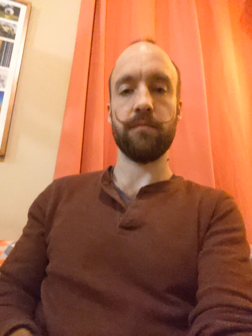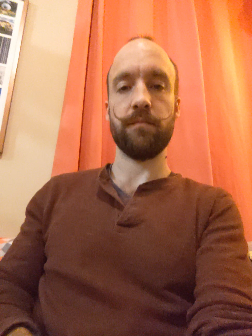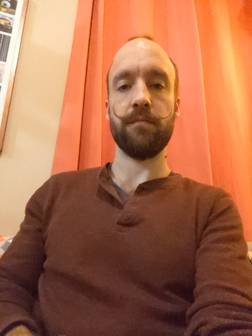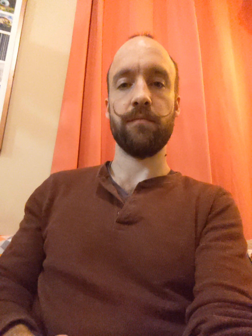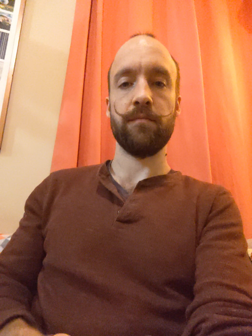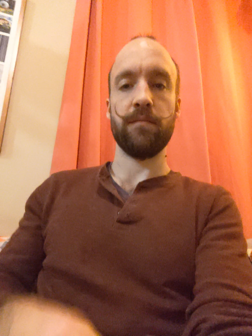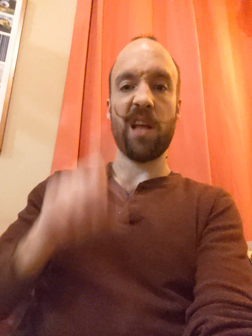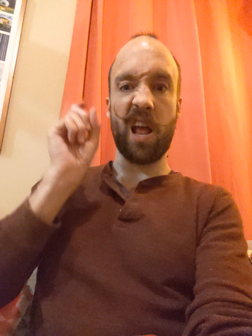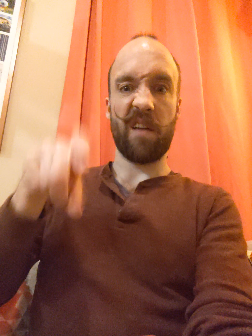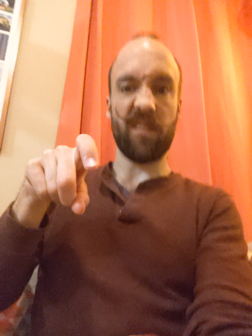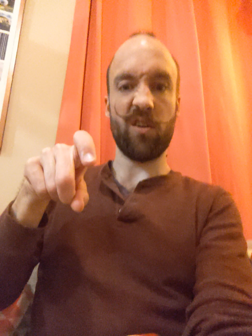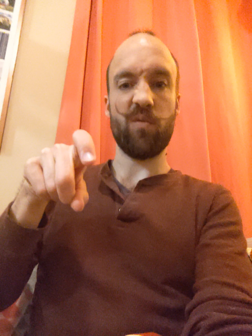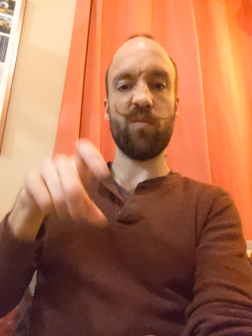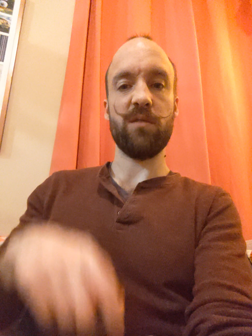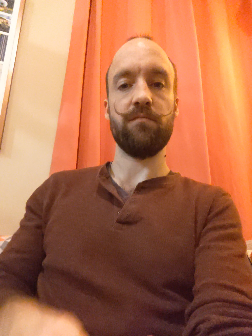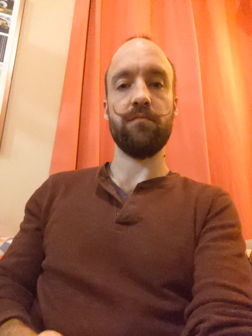have to